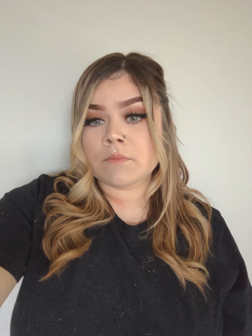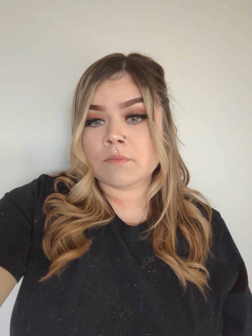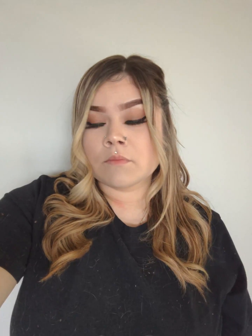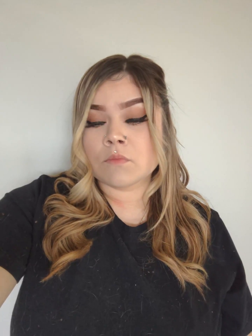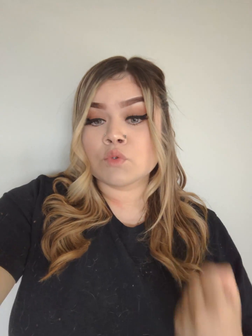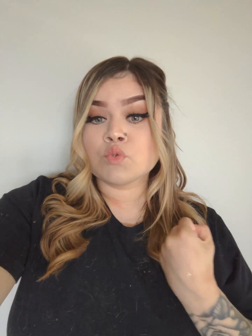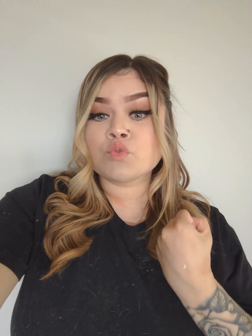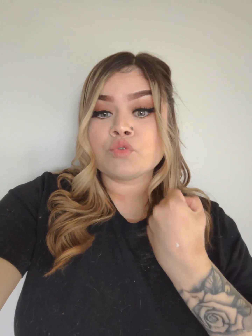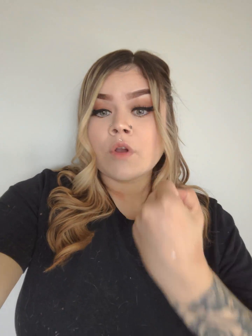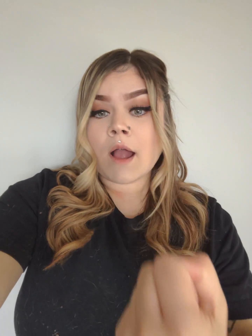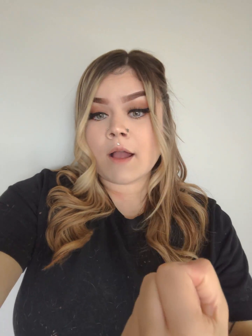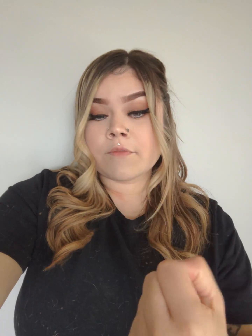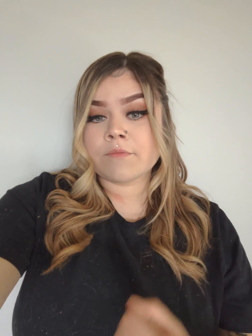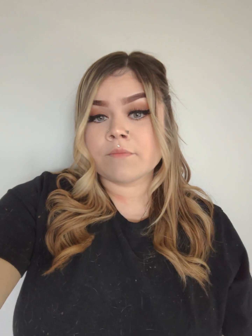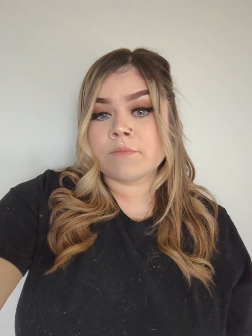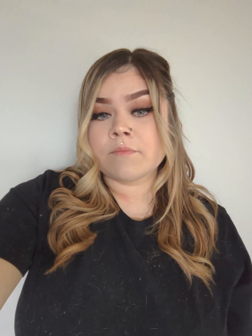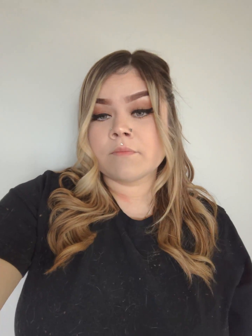drive